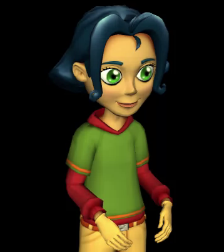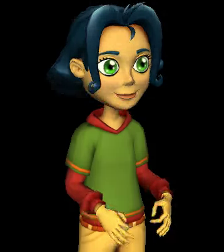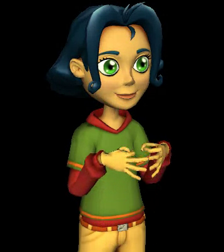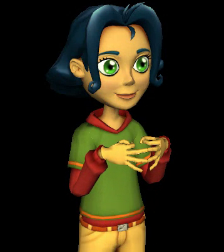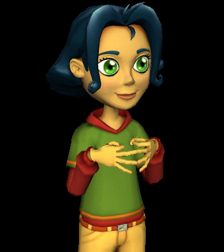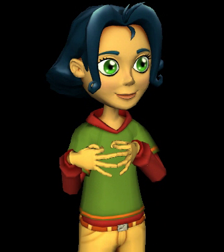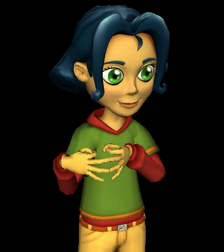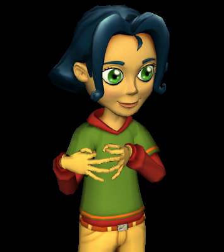مجتهد